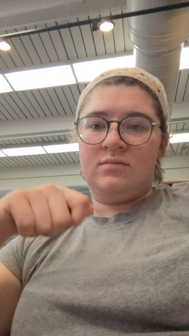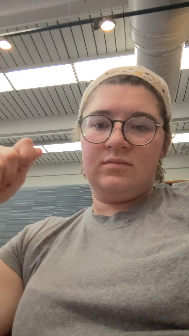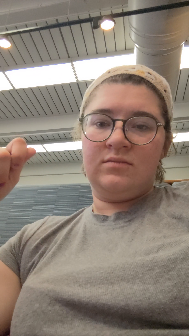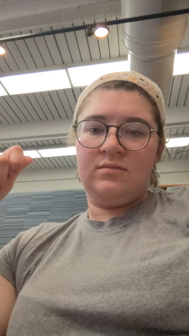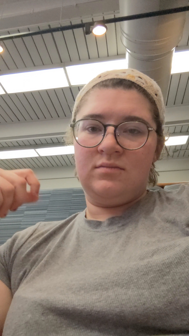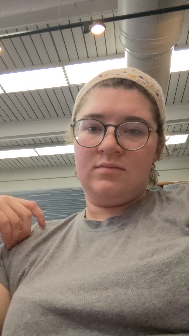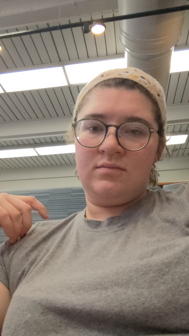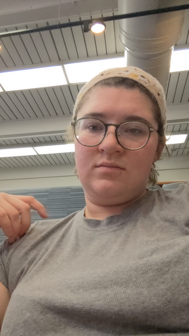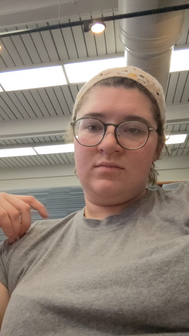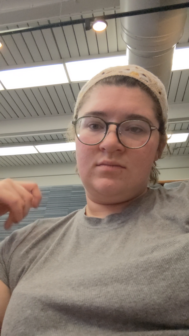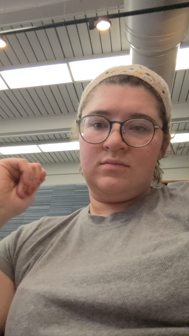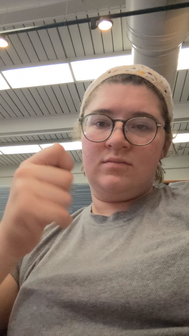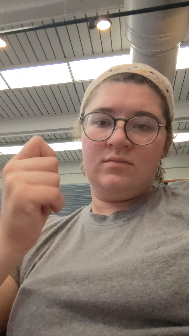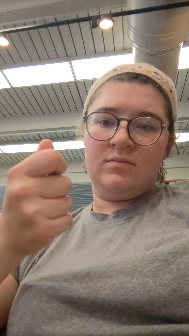hammer